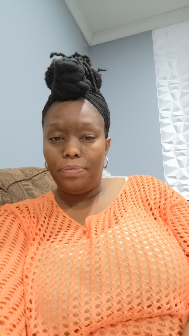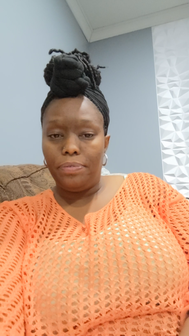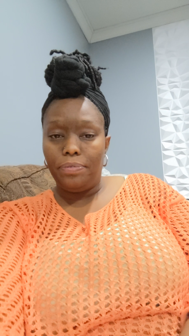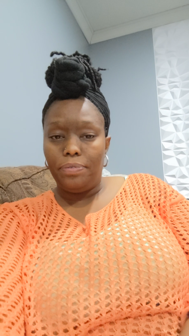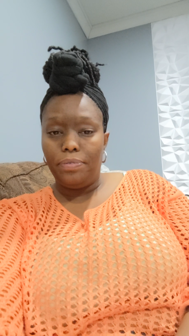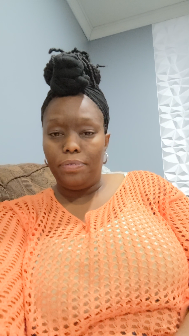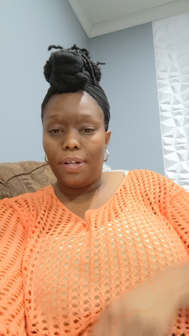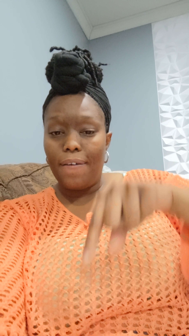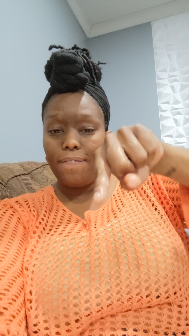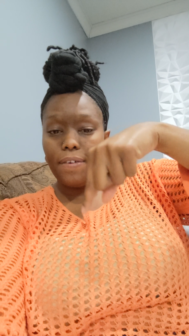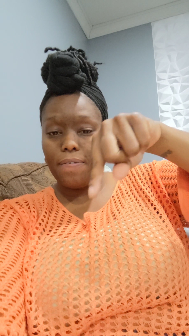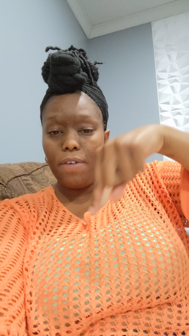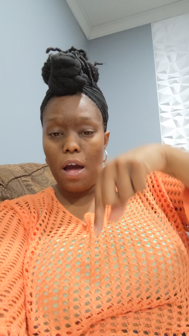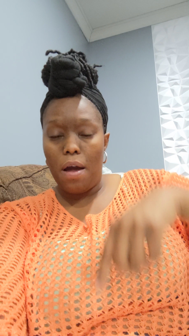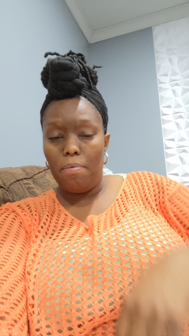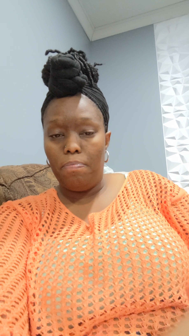flip-flop